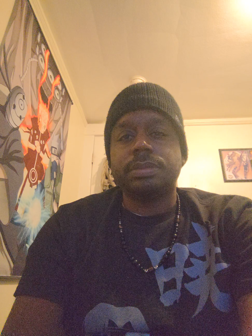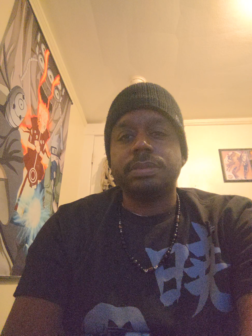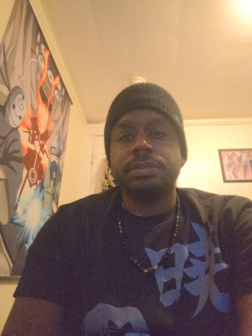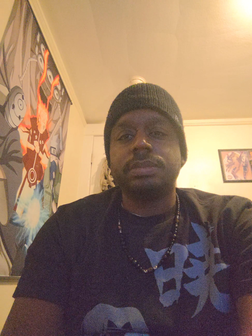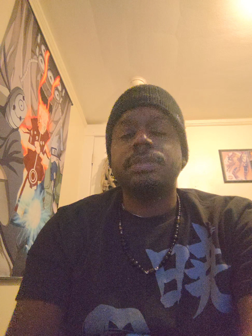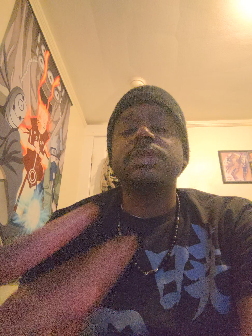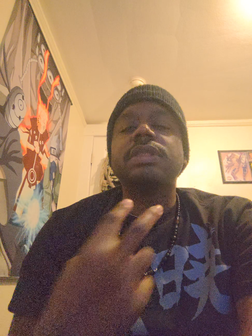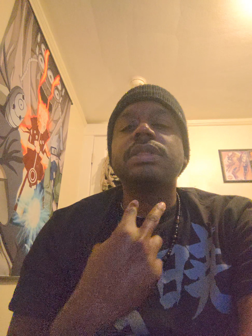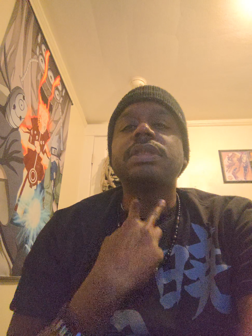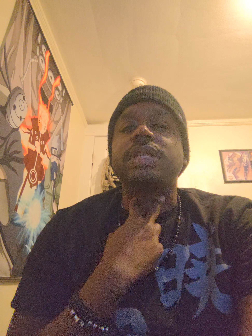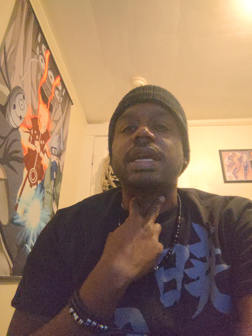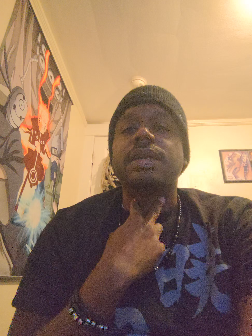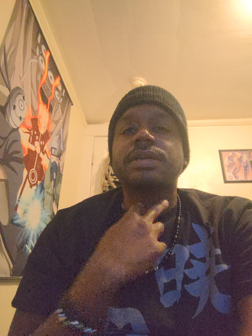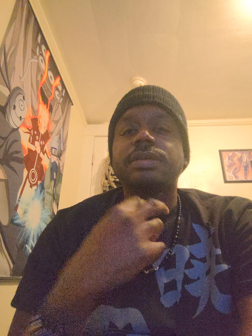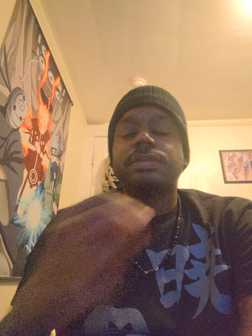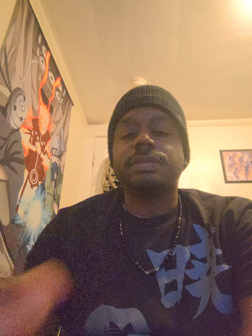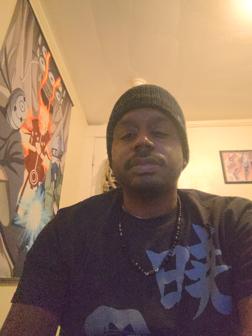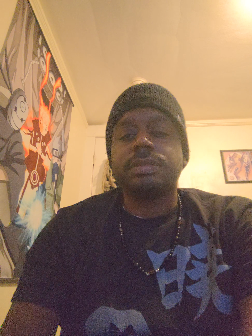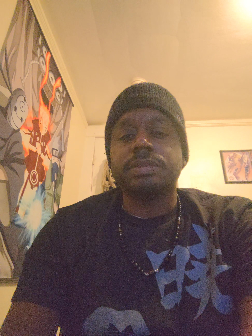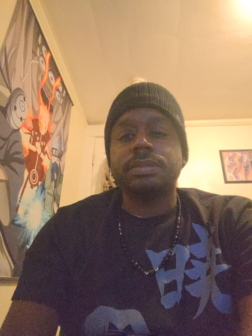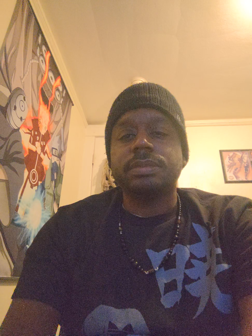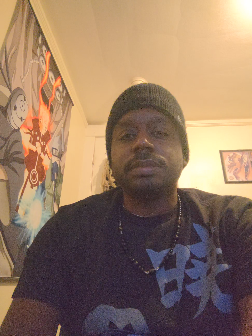stuck